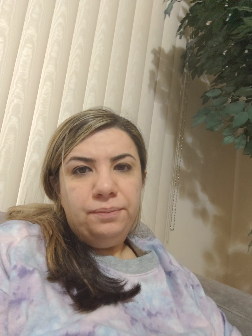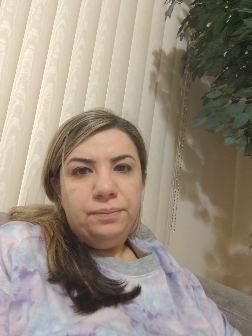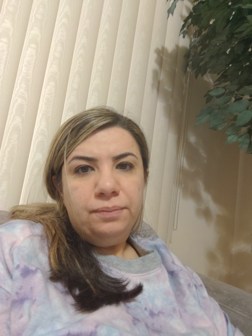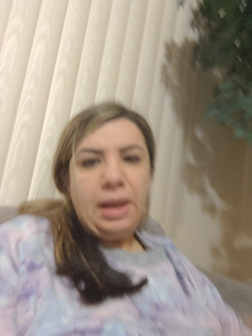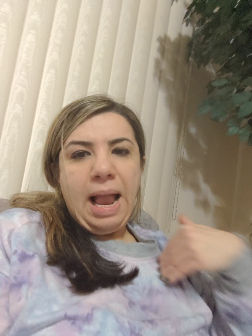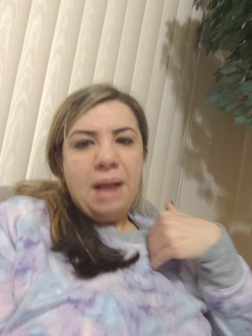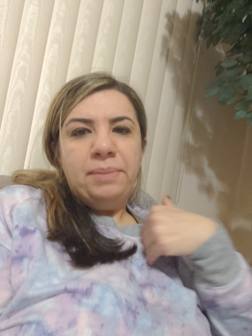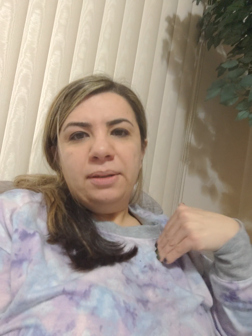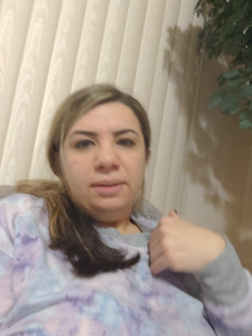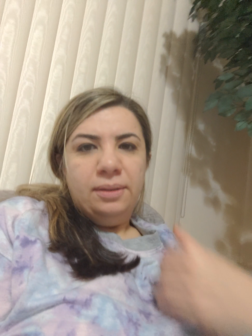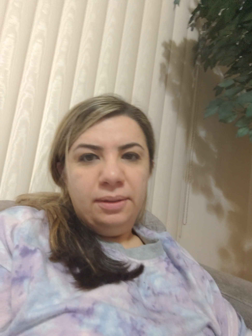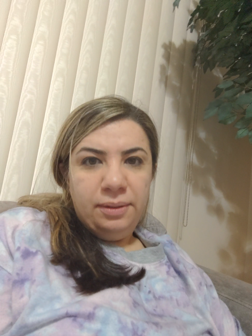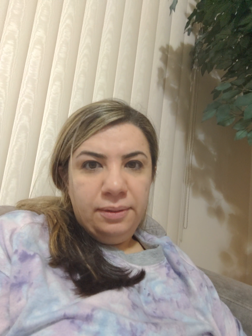animal